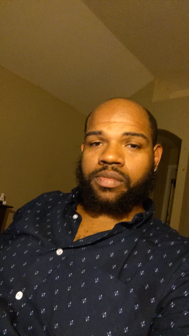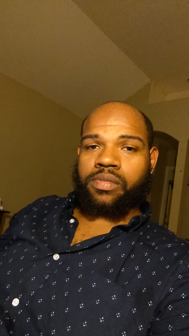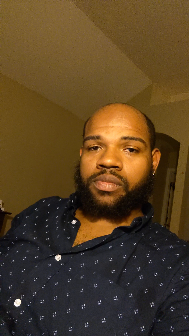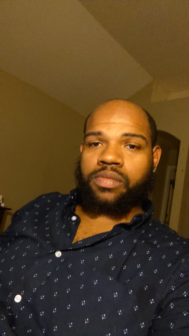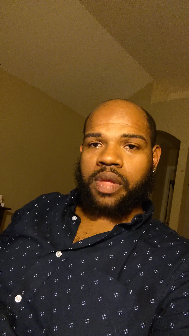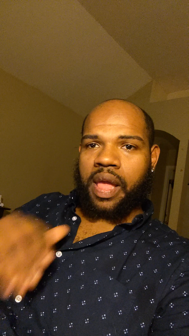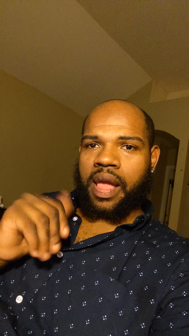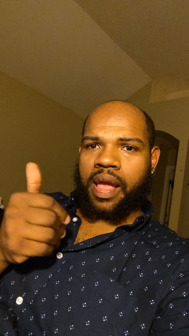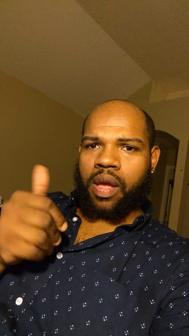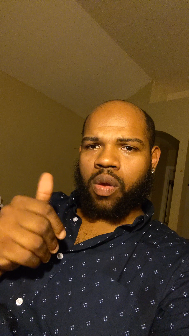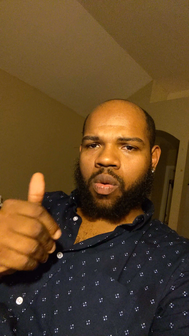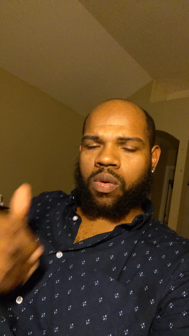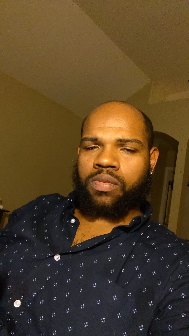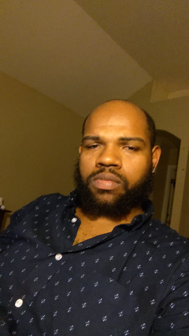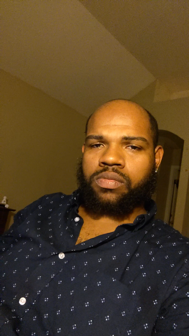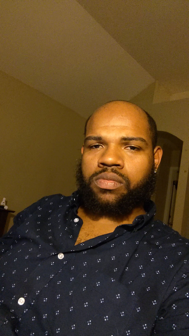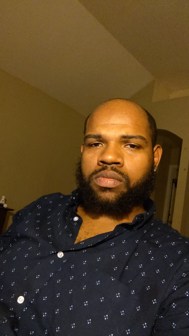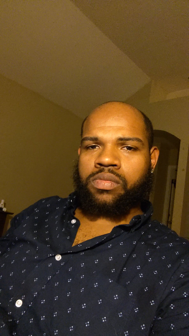how